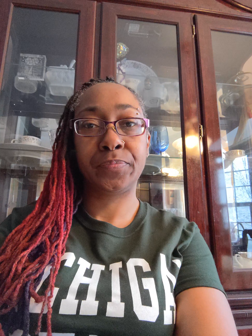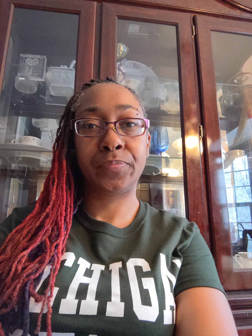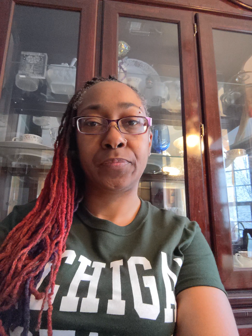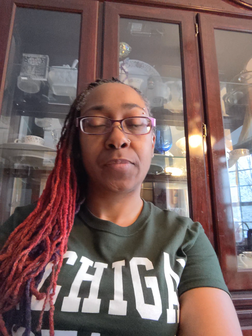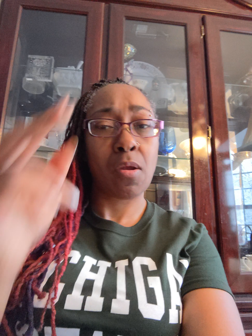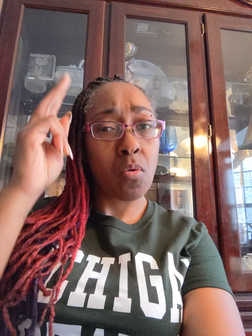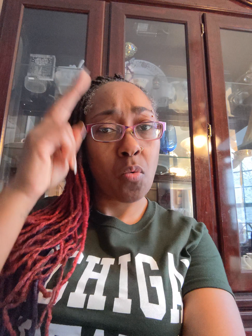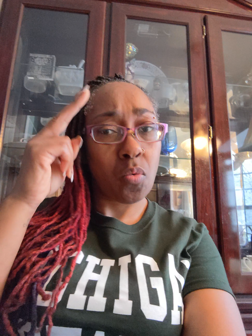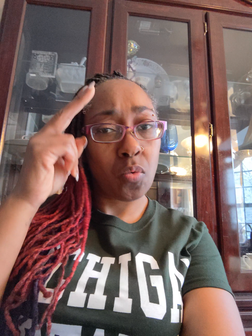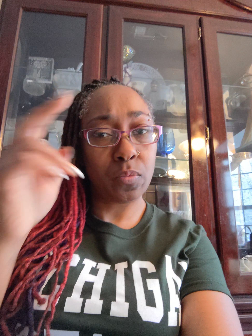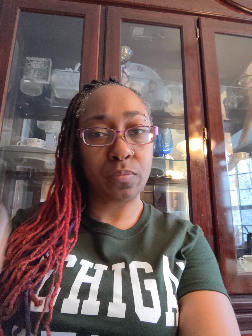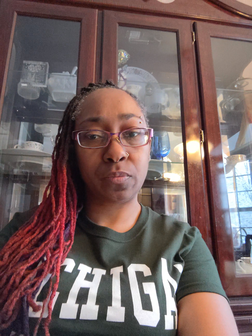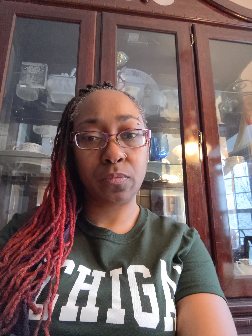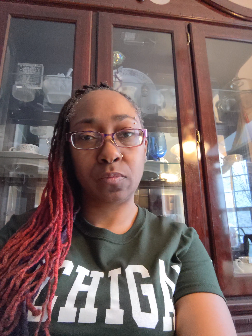uncle